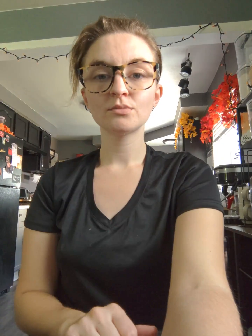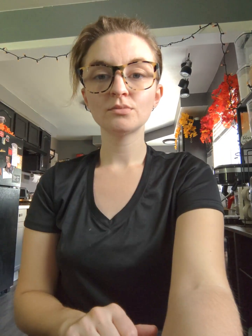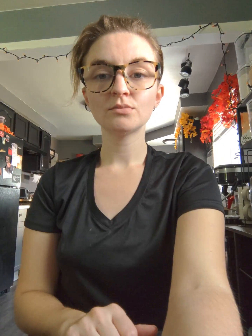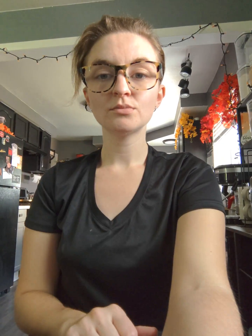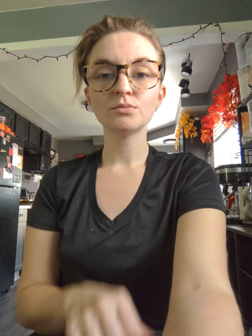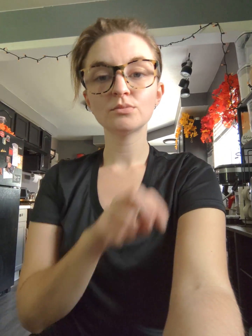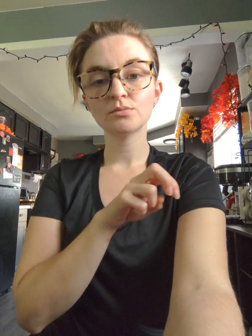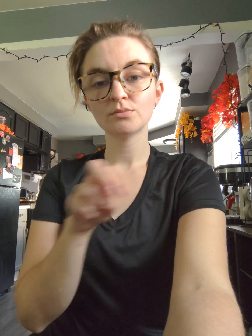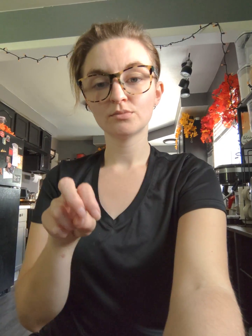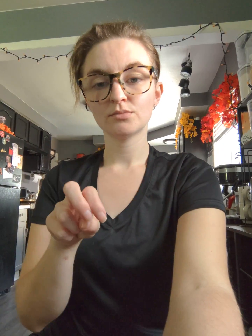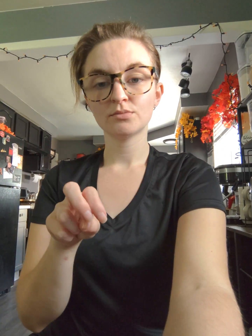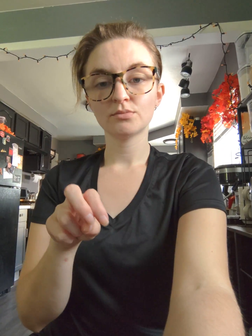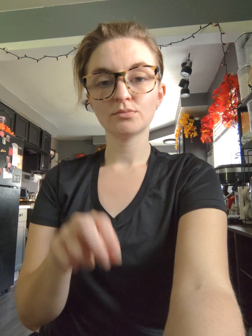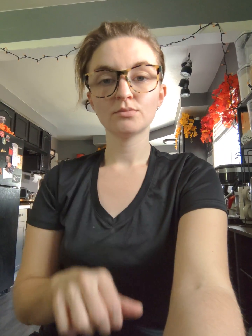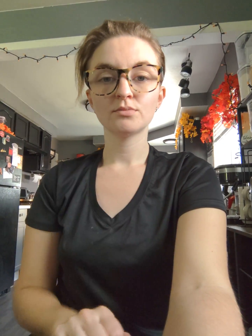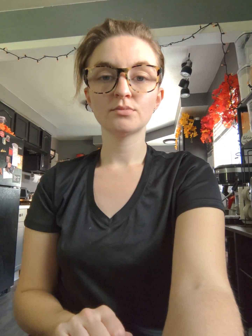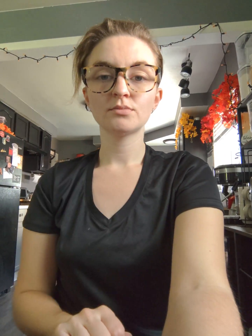bench